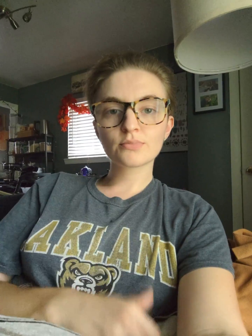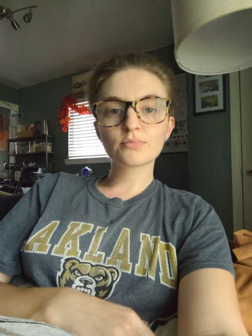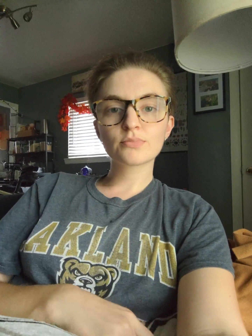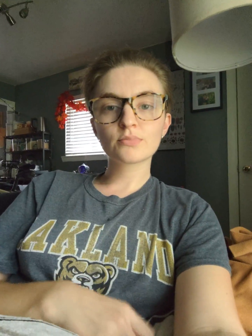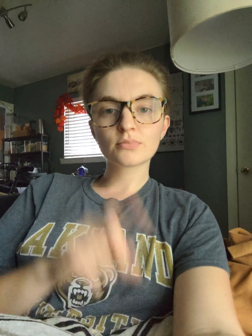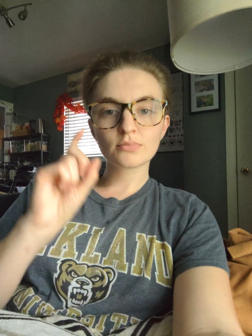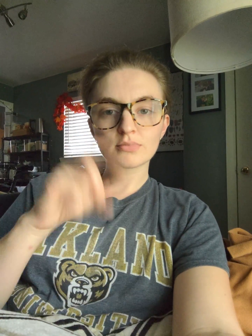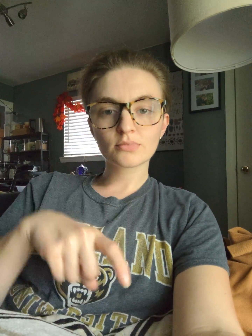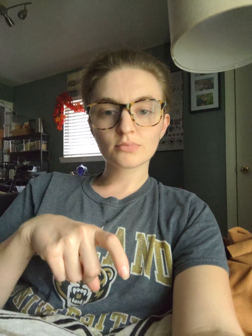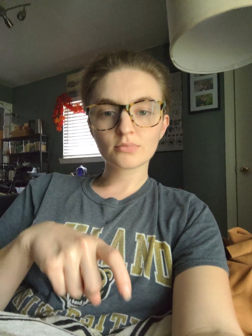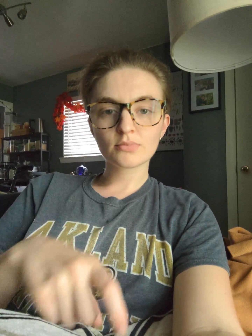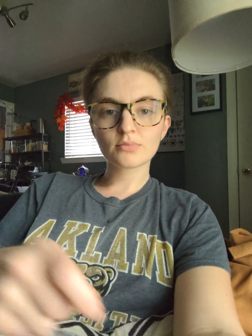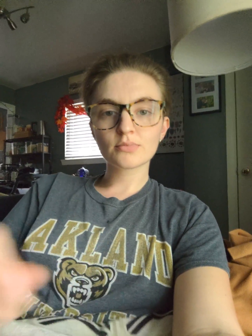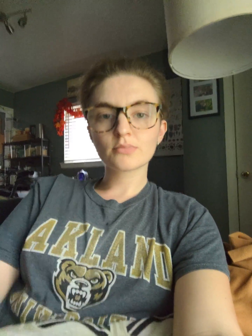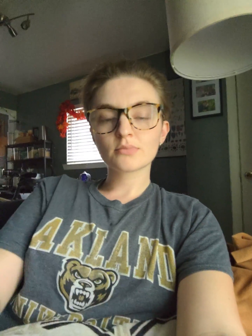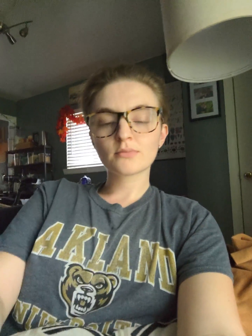must